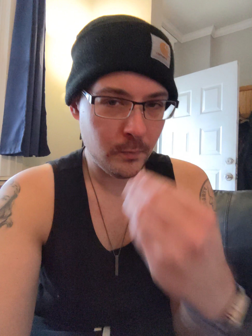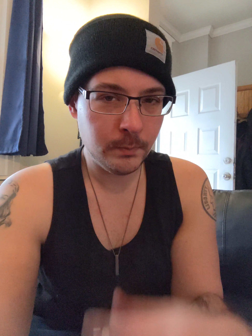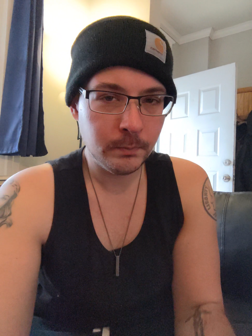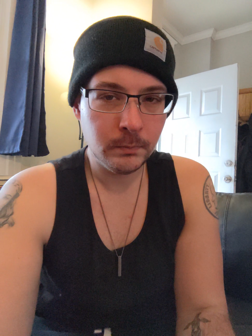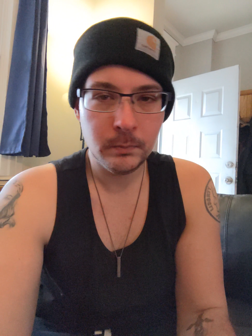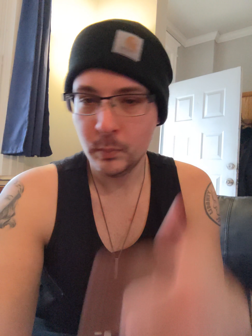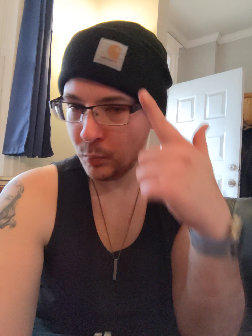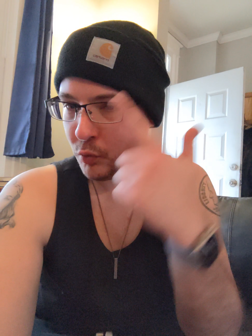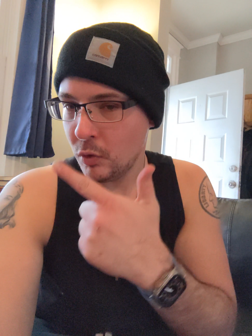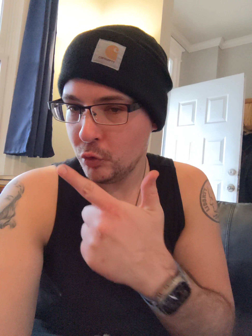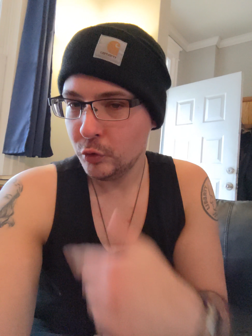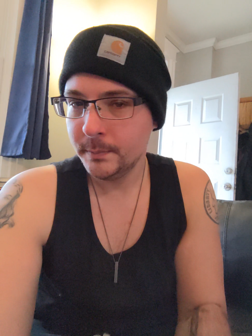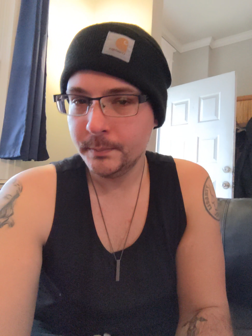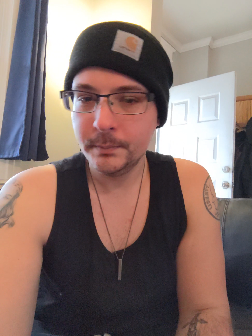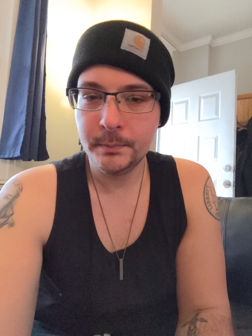brother